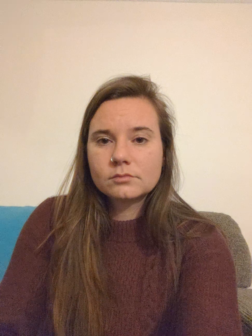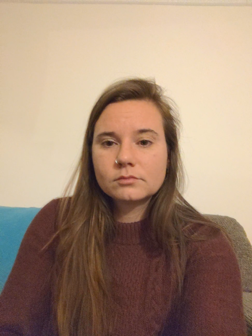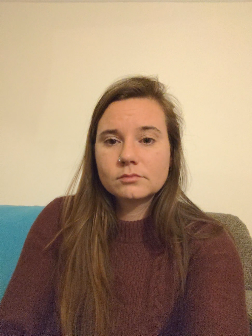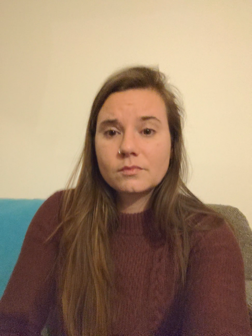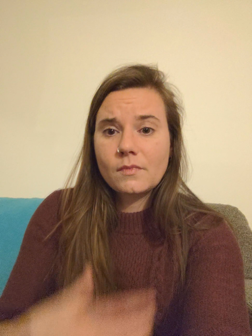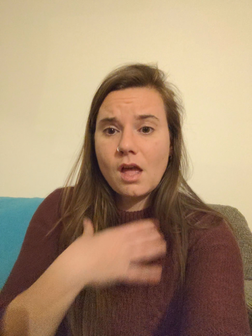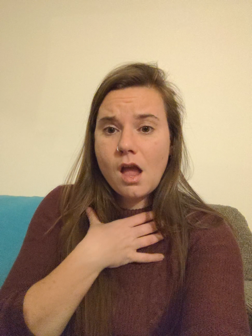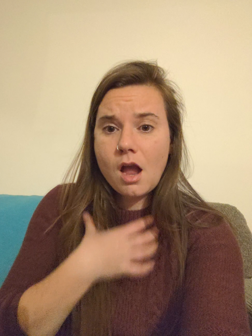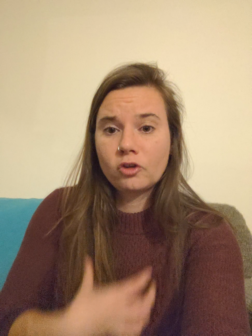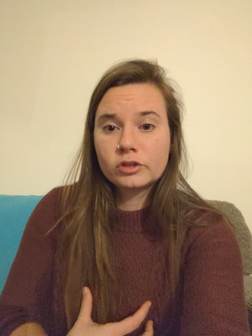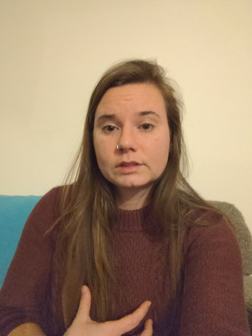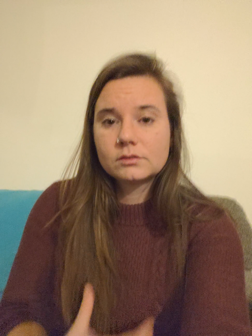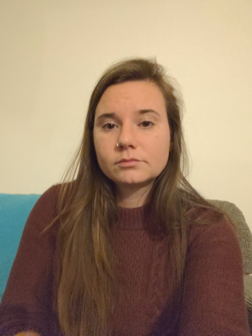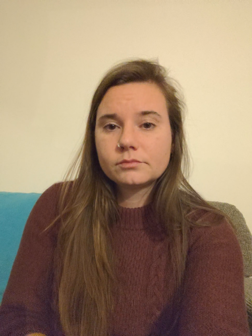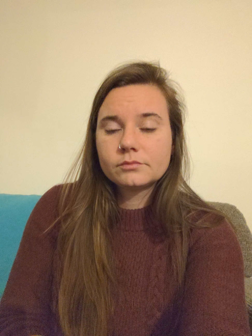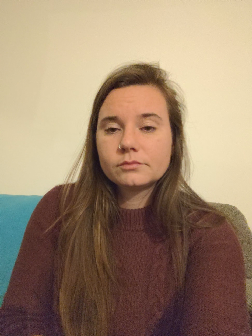hungry